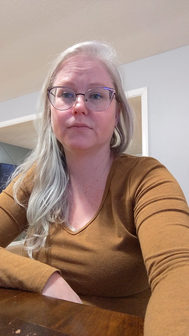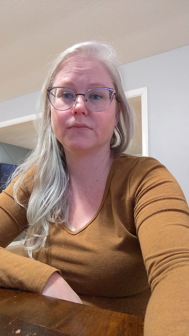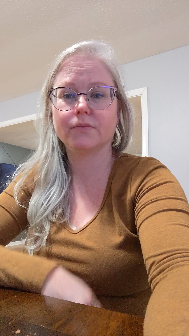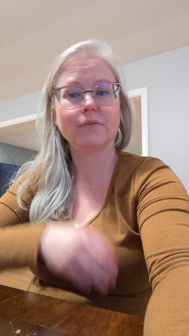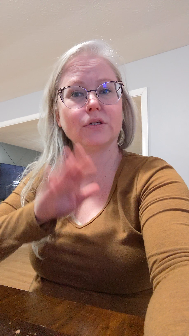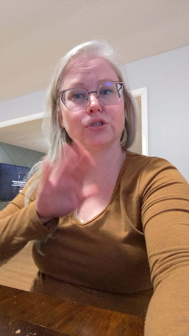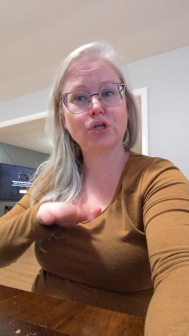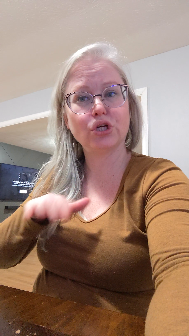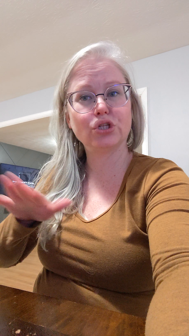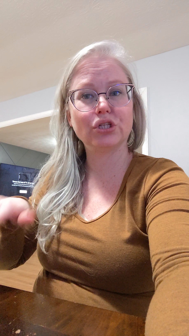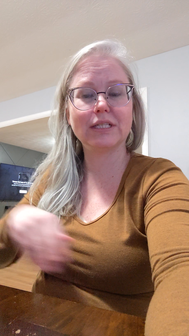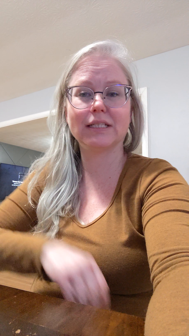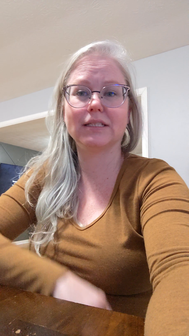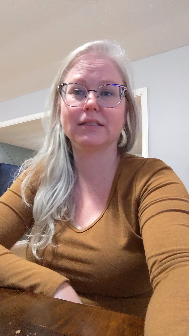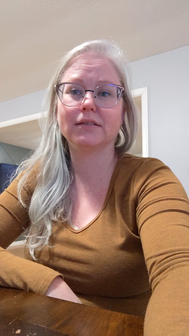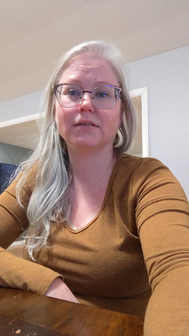children